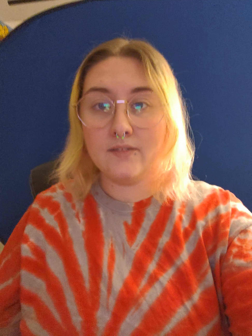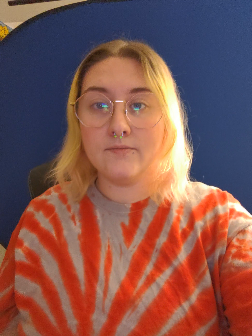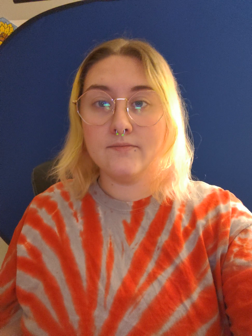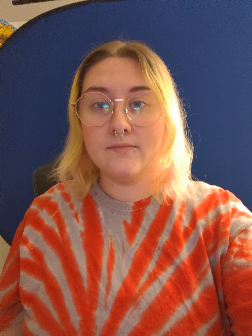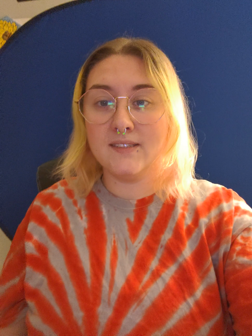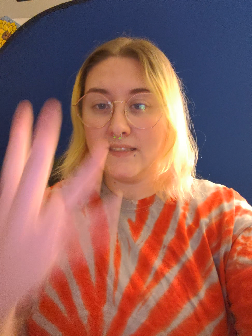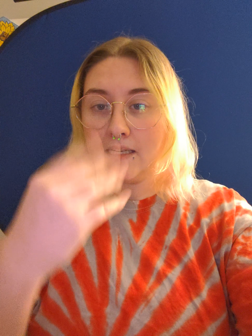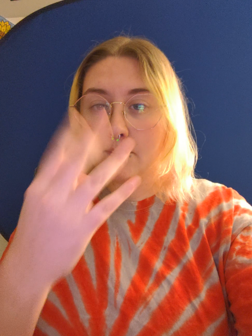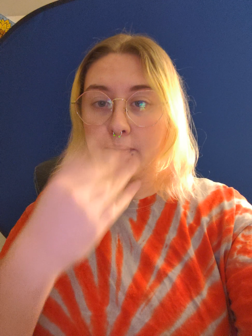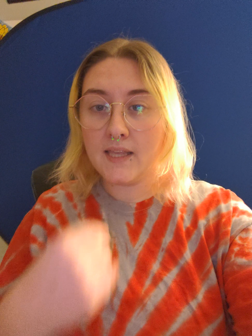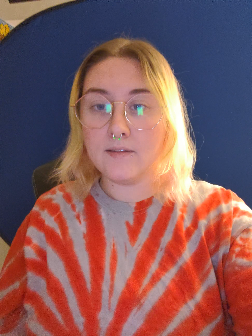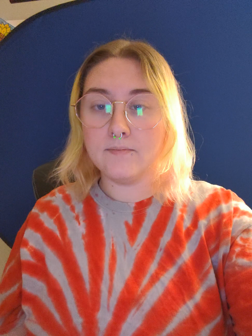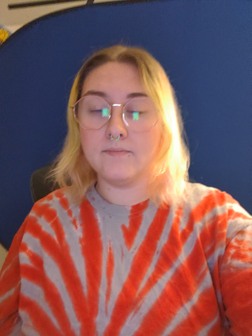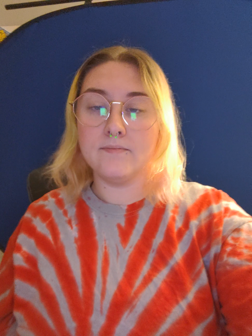sleepy